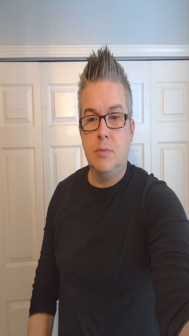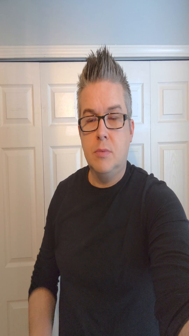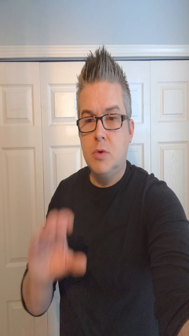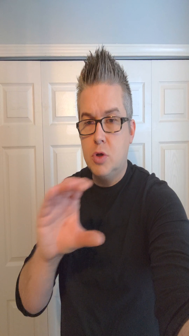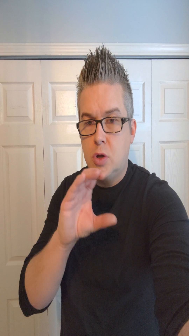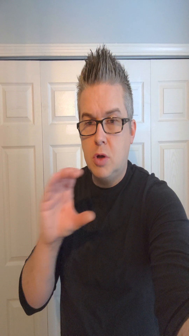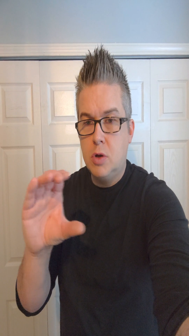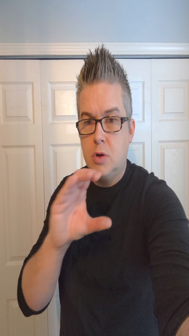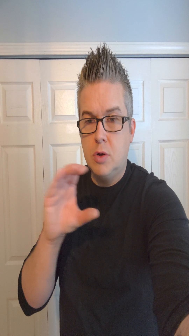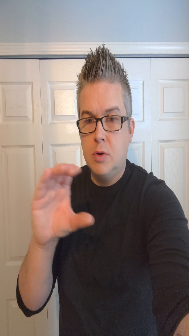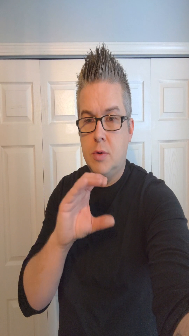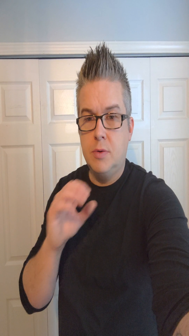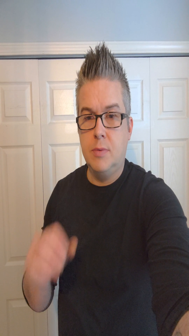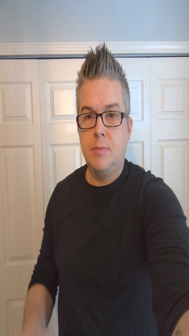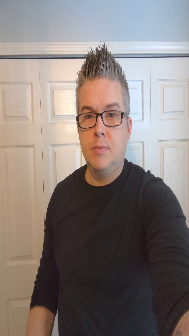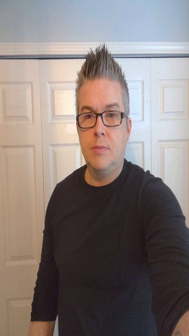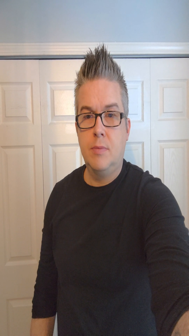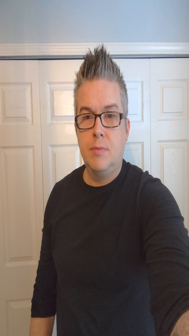chocolate